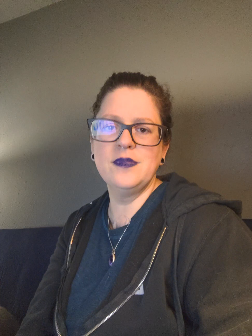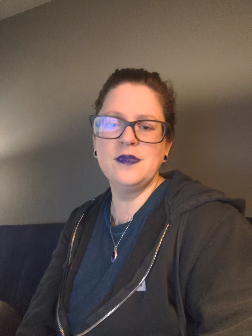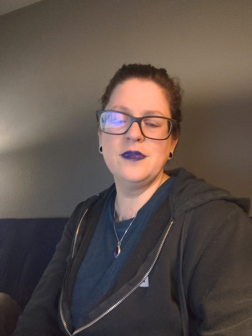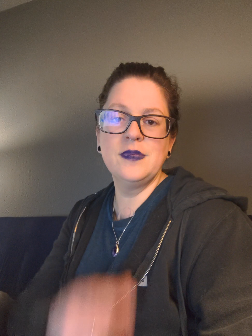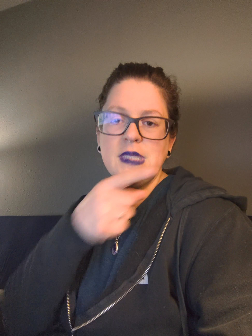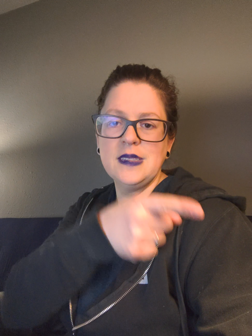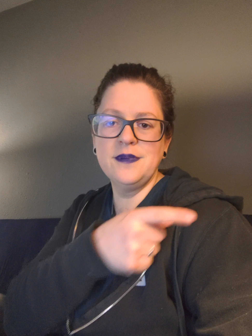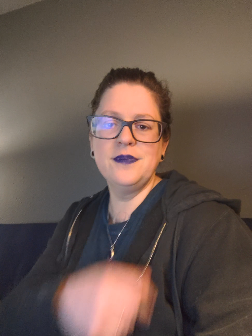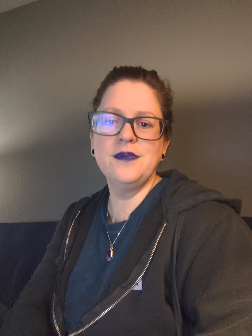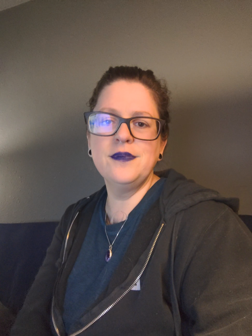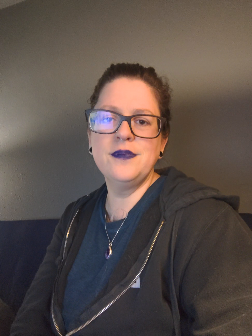he/she/it